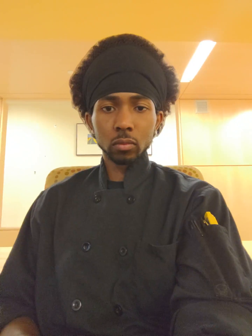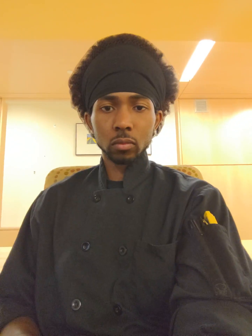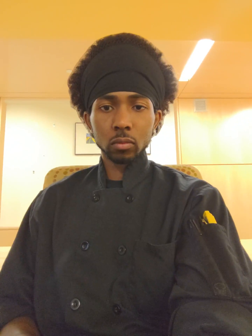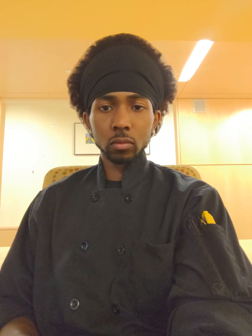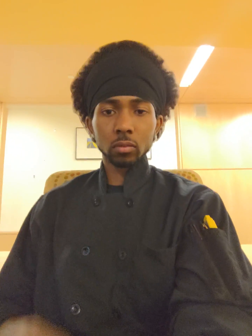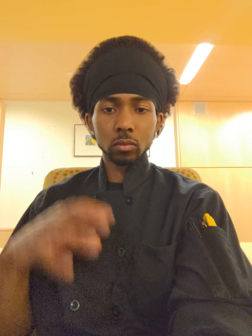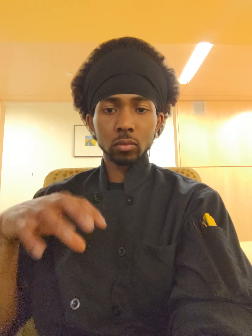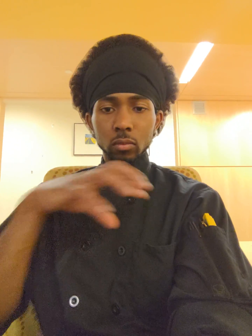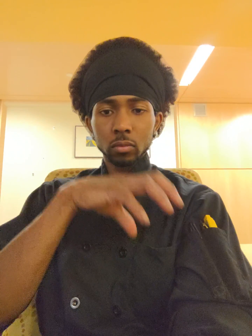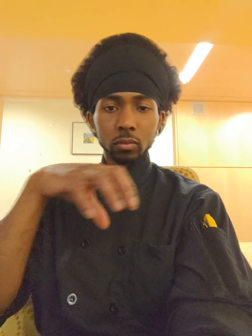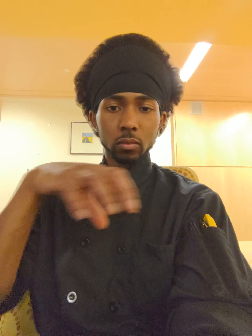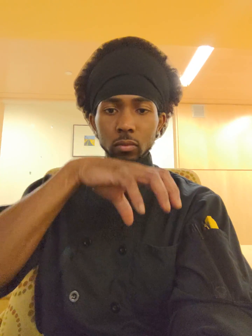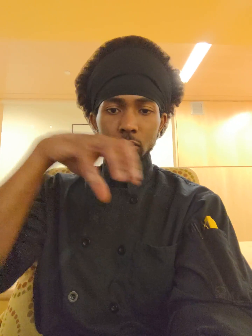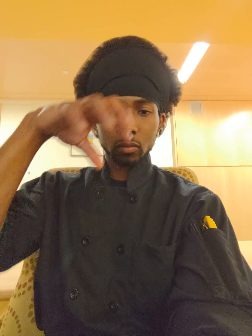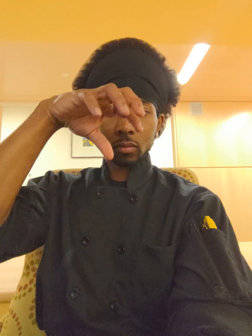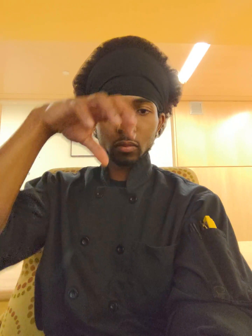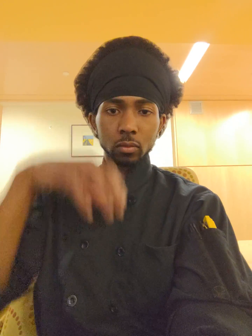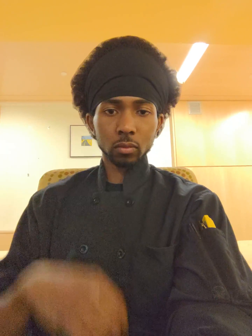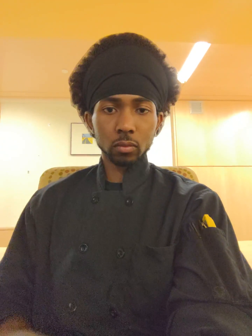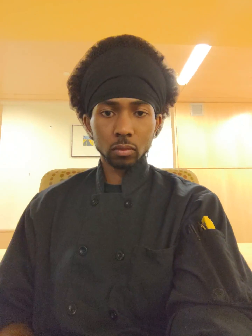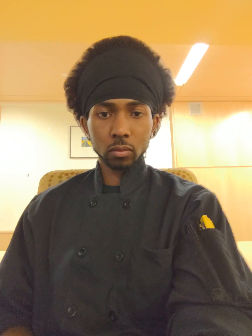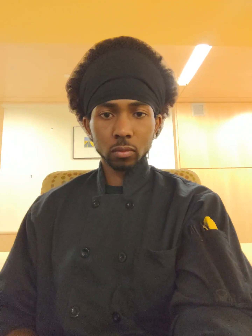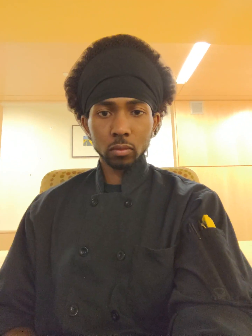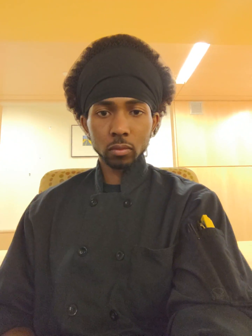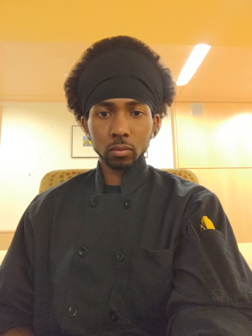block